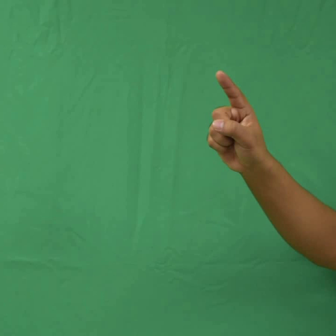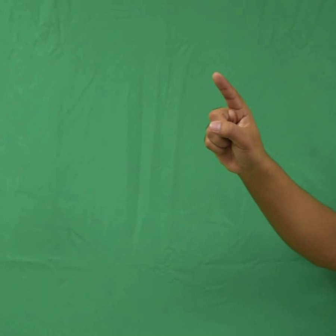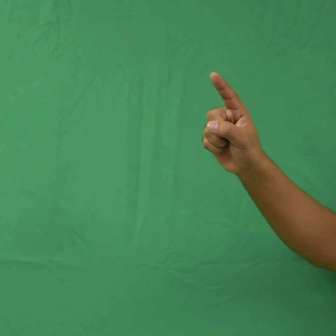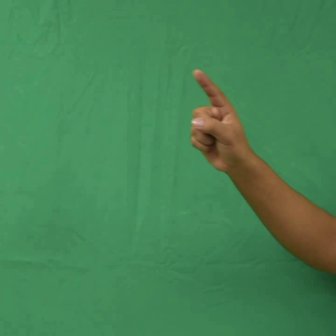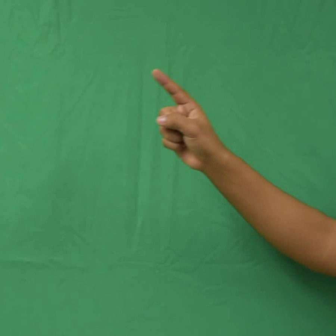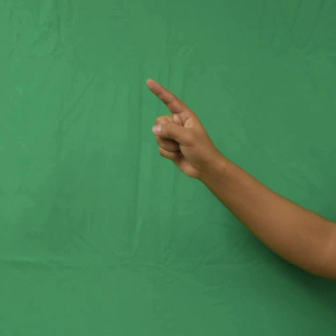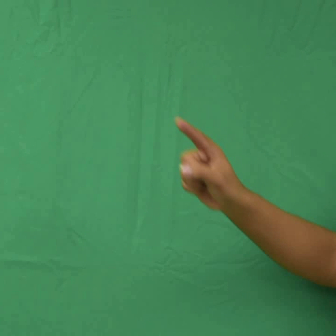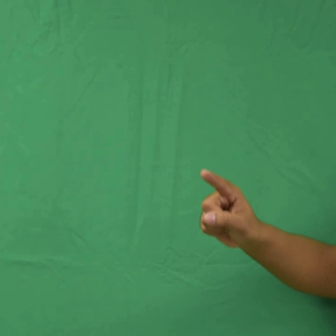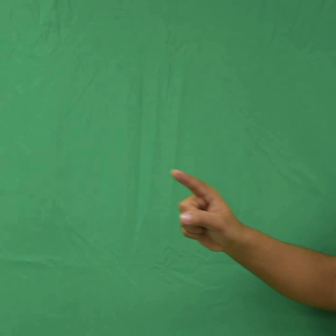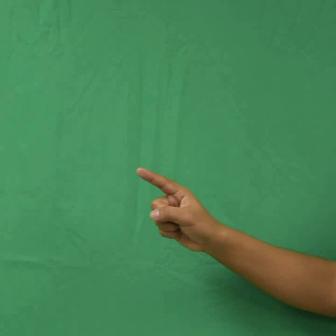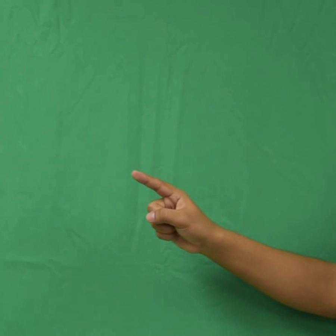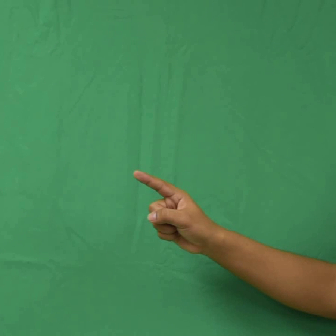Z